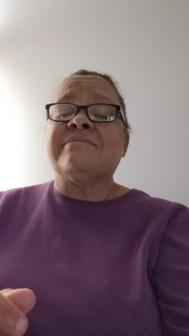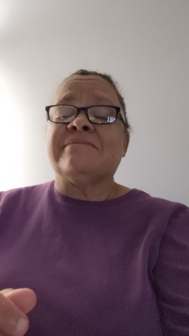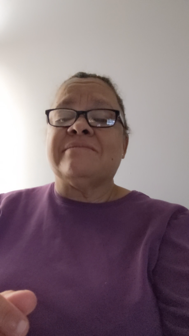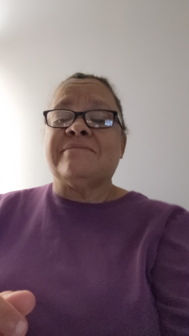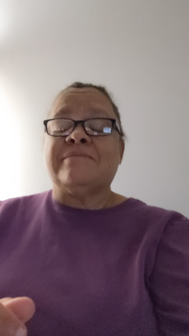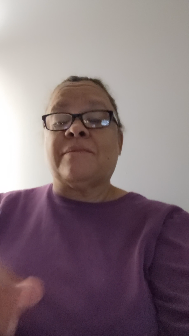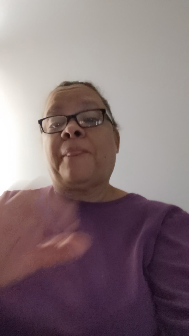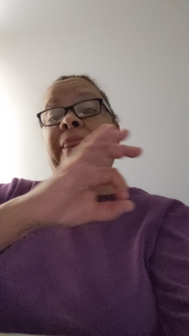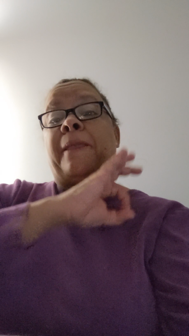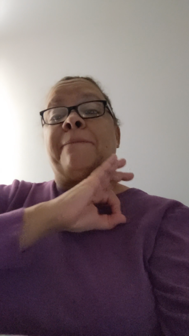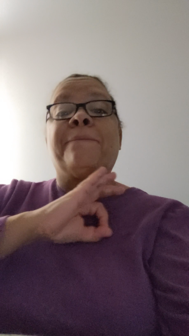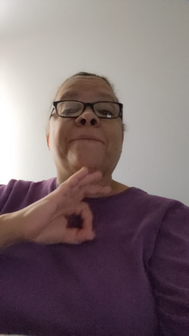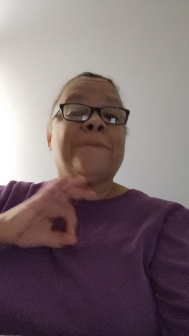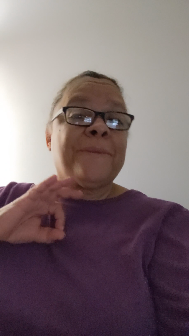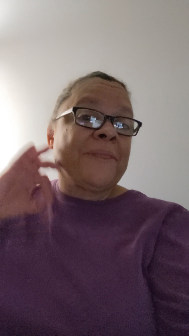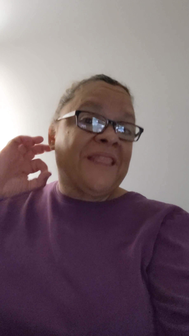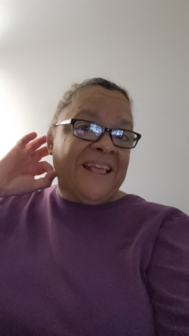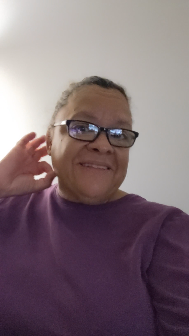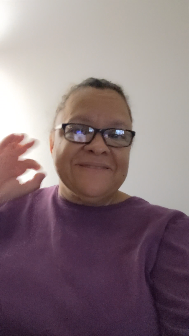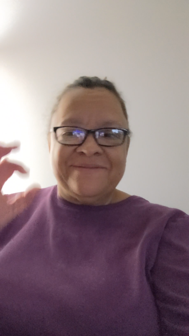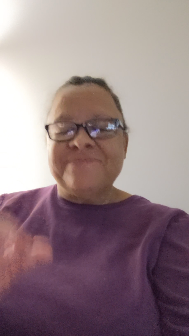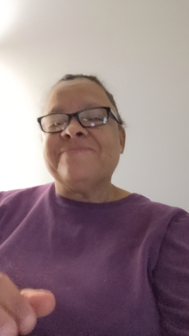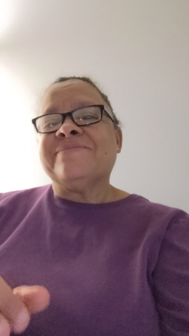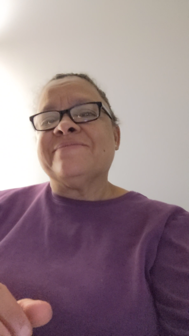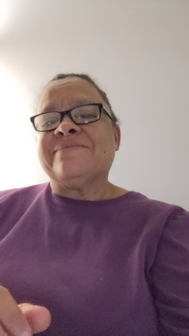beads